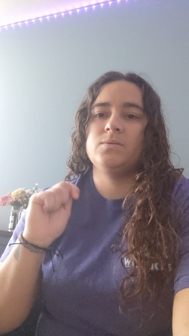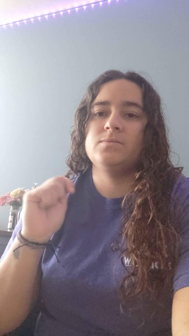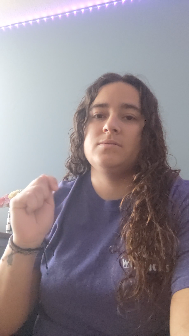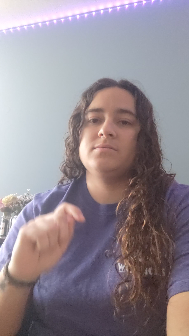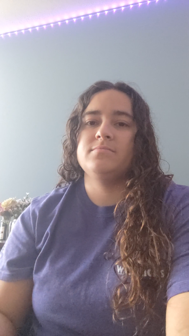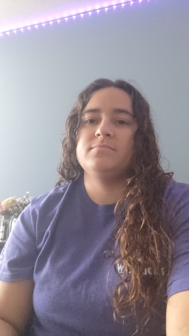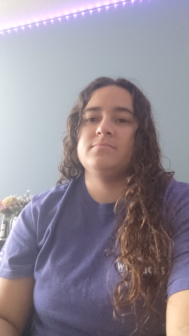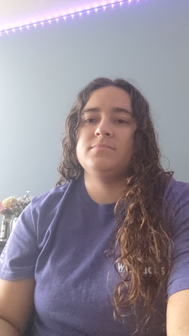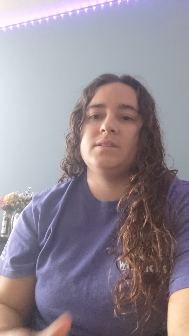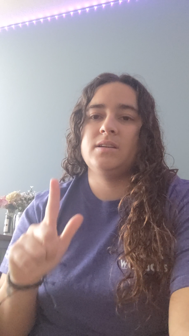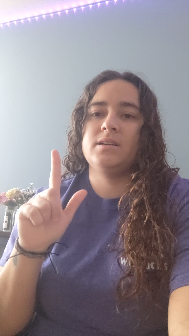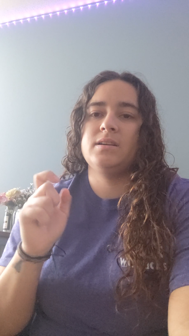leg